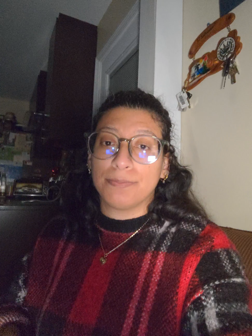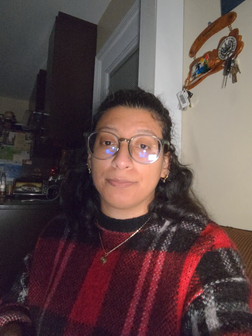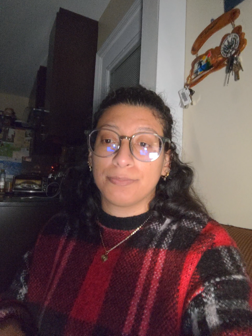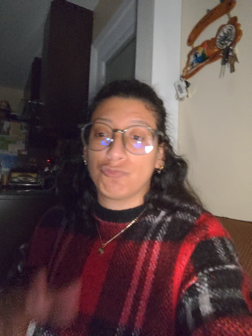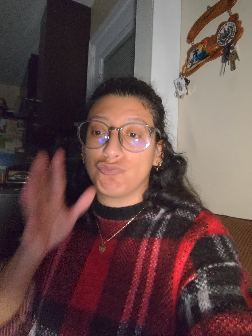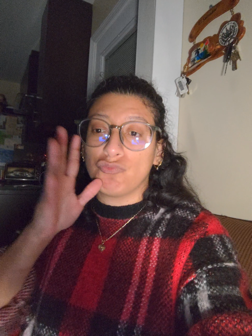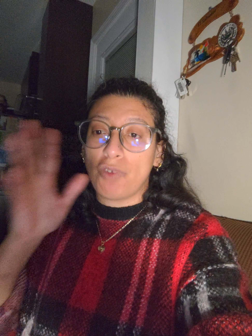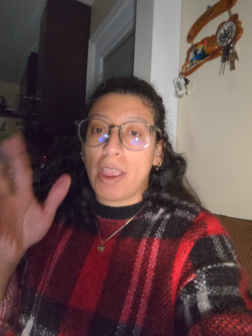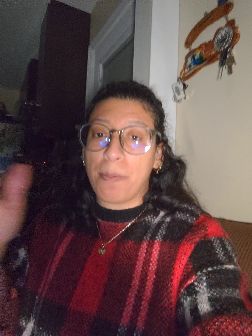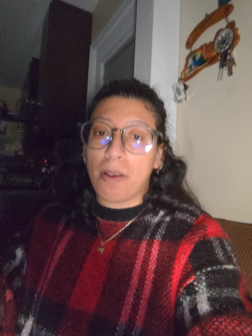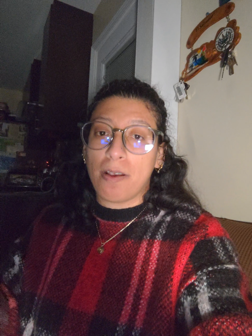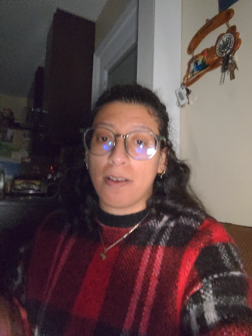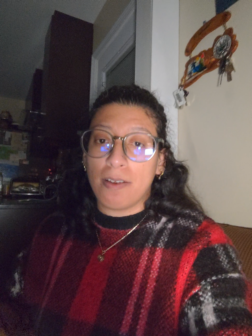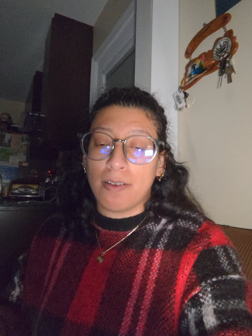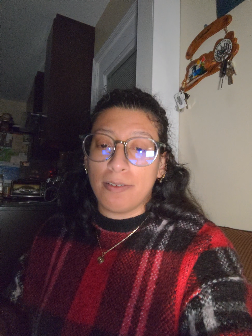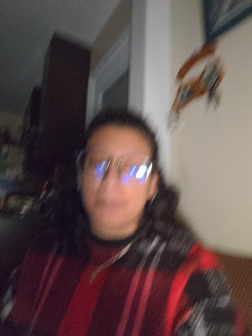grandma